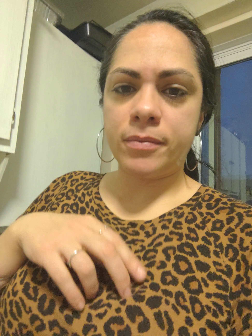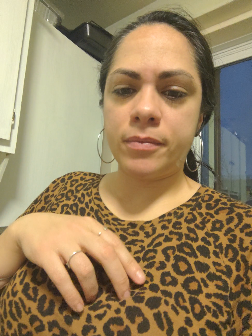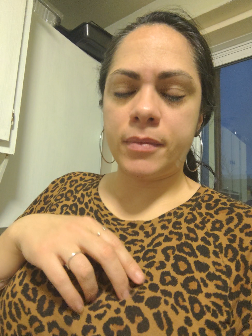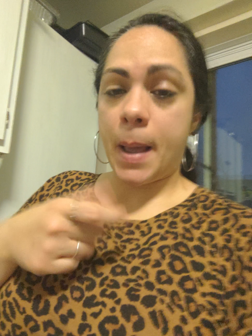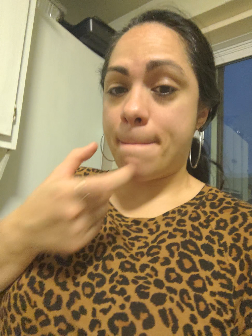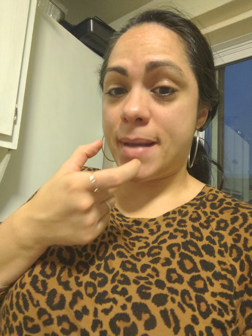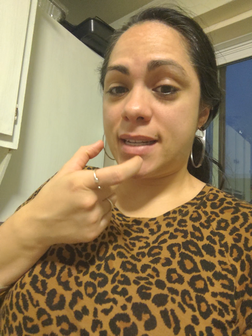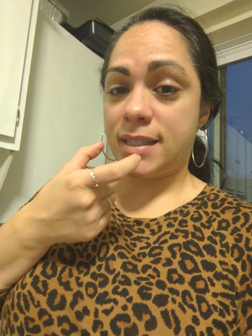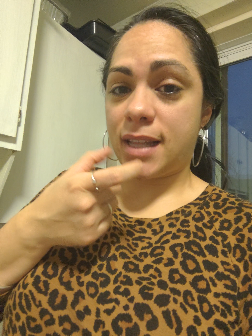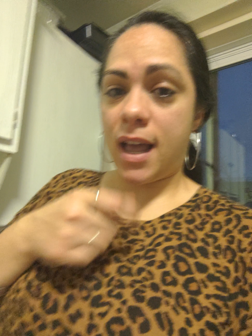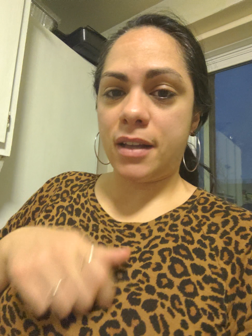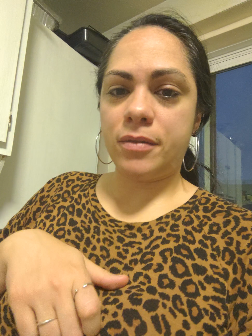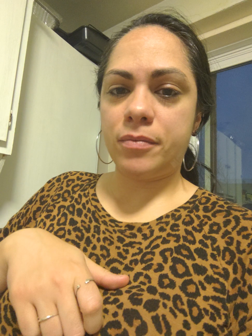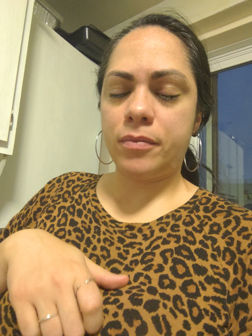pizza